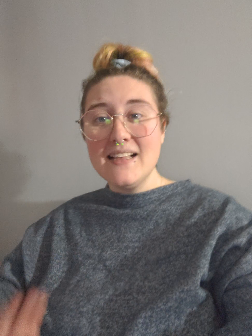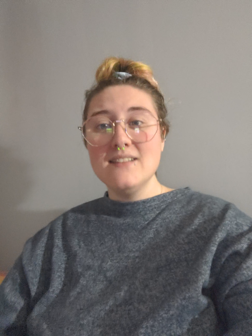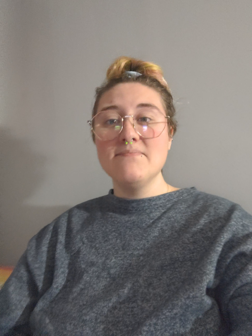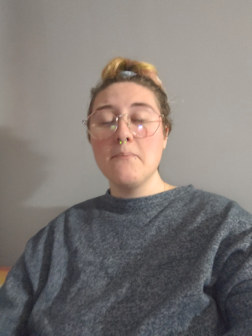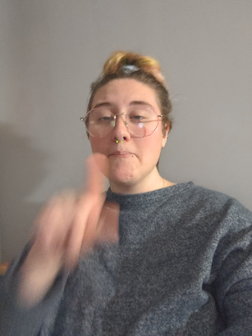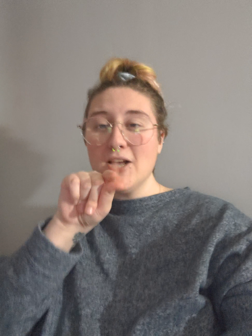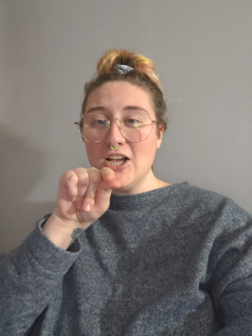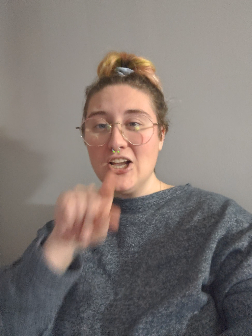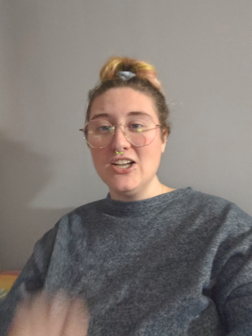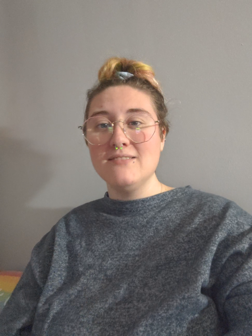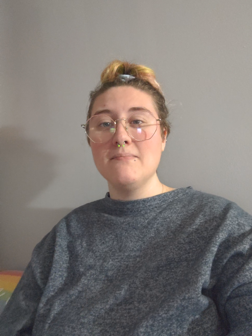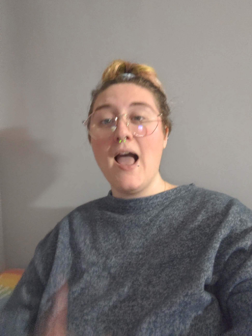bird